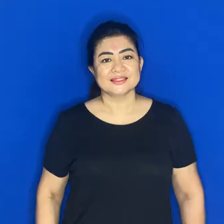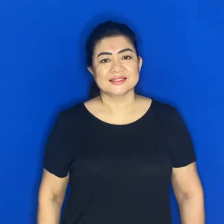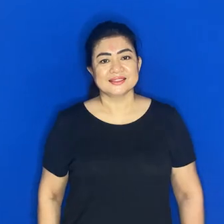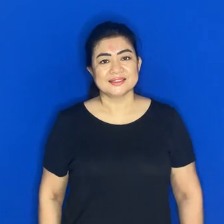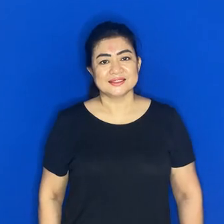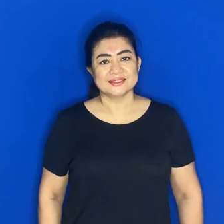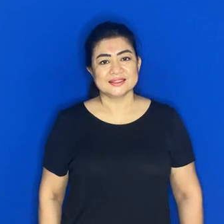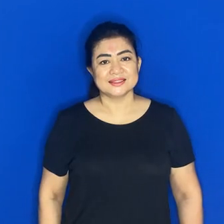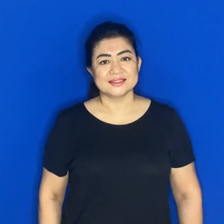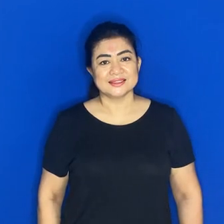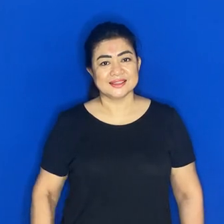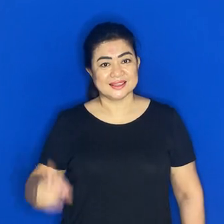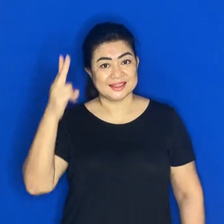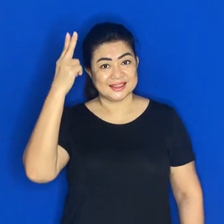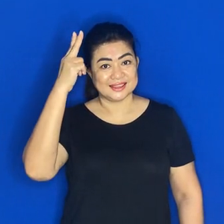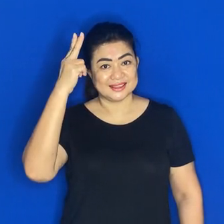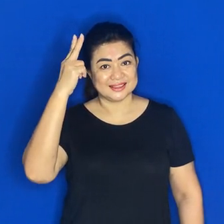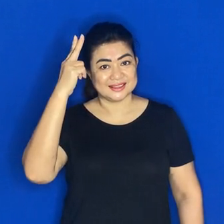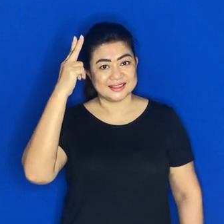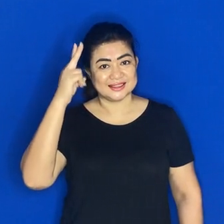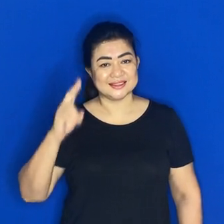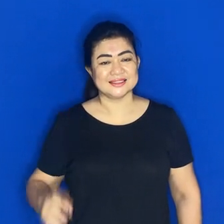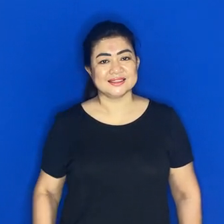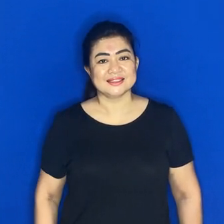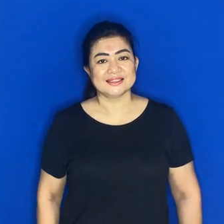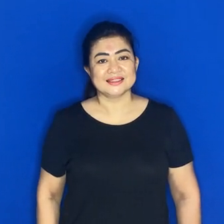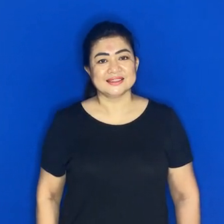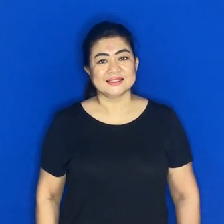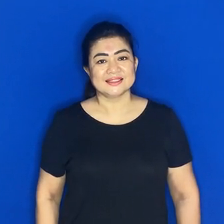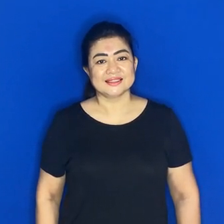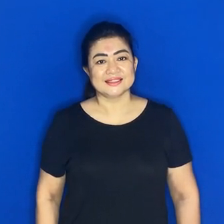uncle